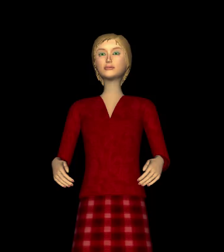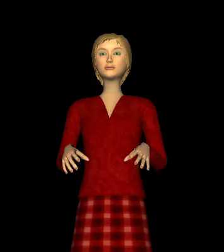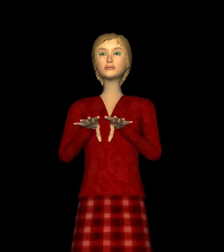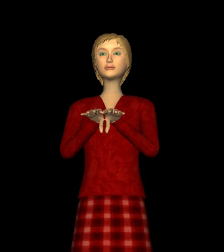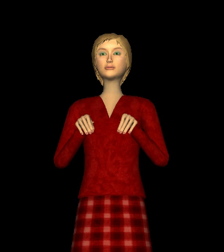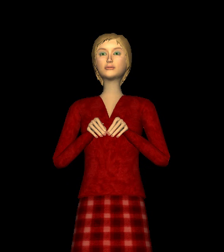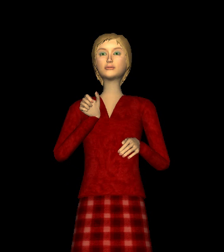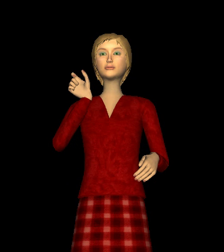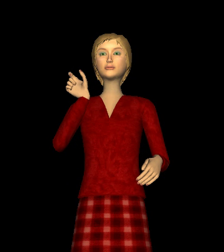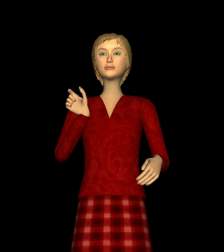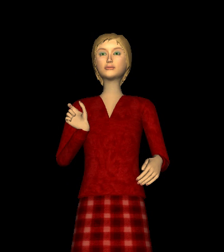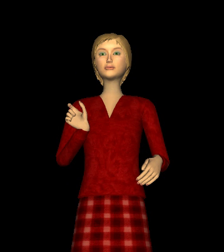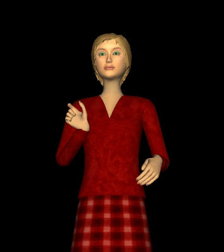فرد من العائلة